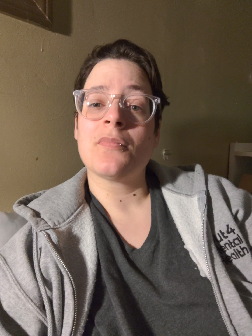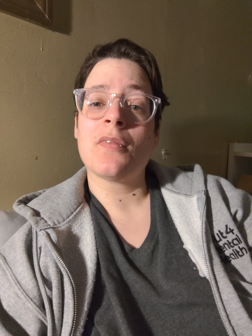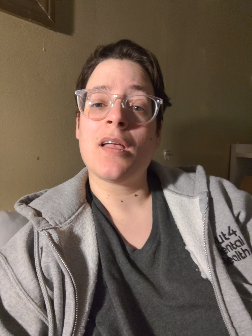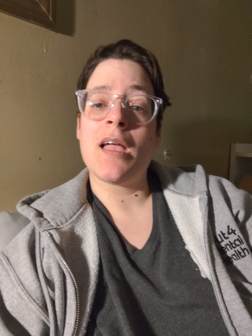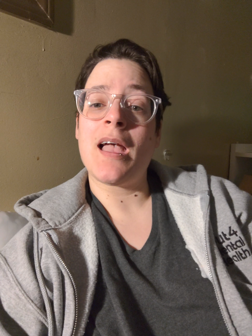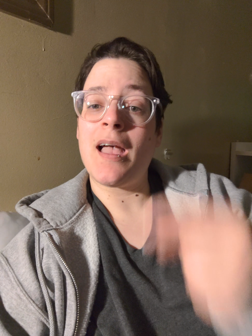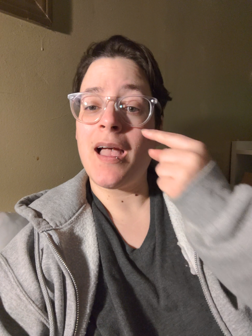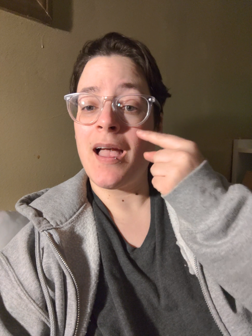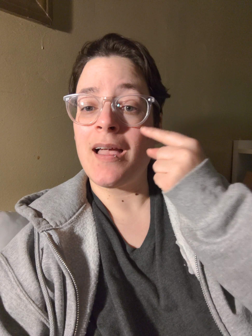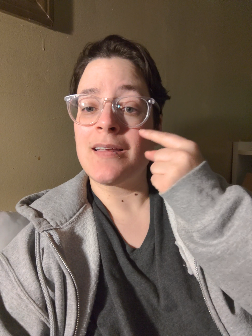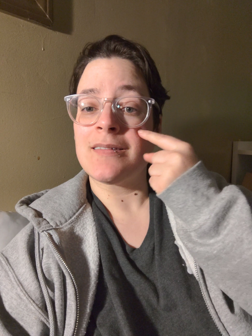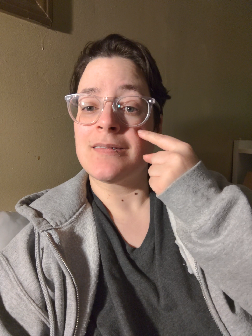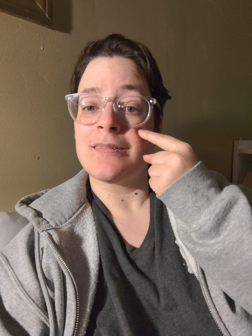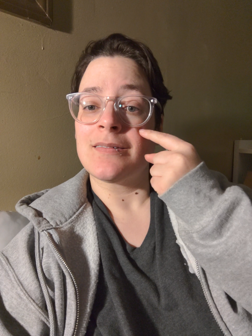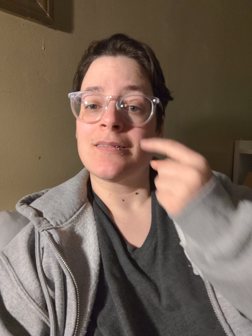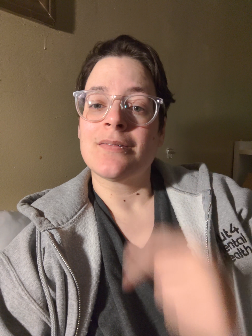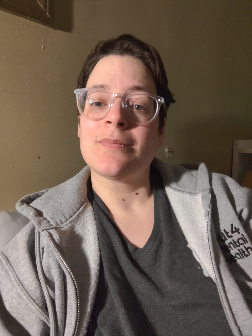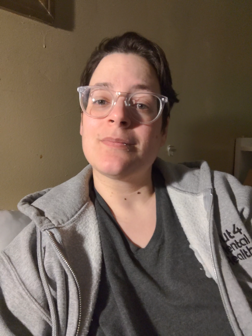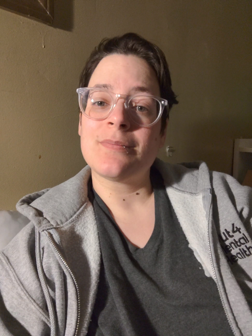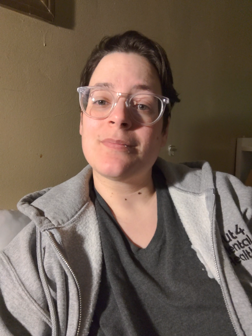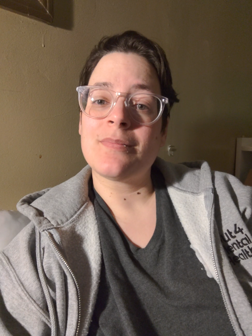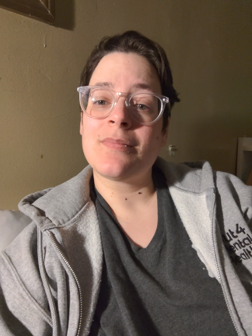eye